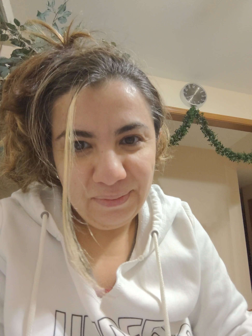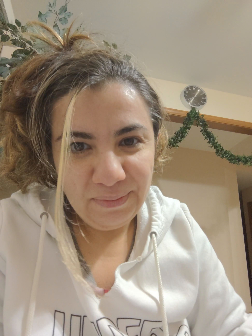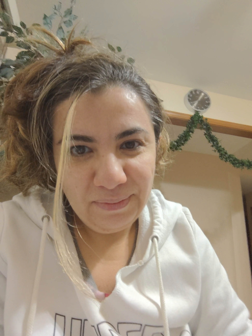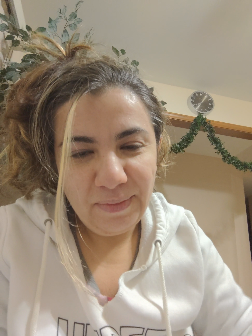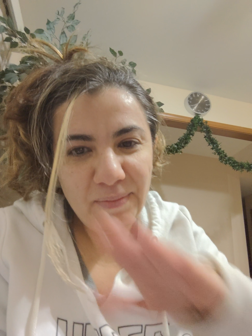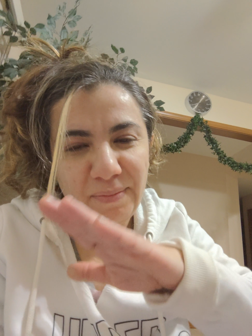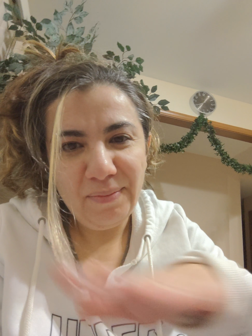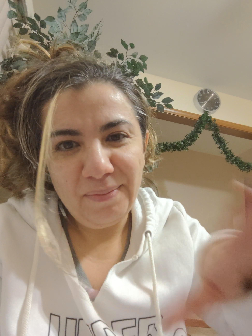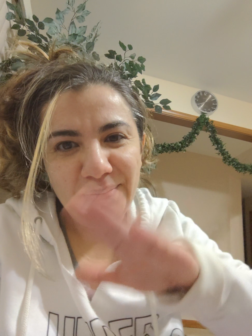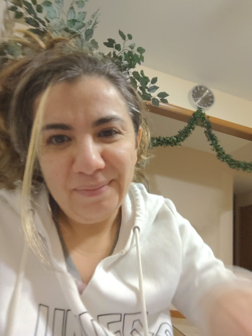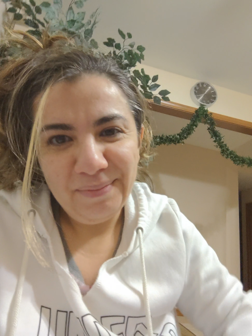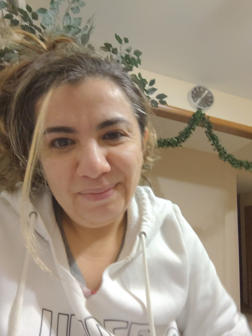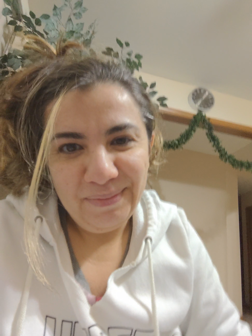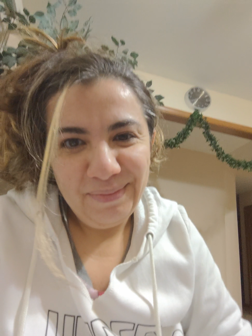clean